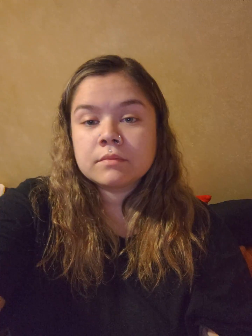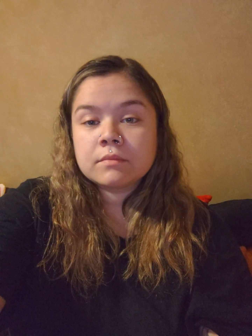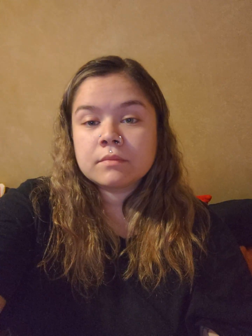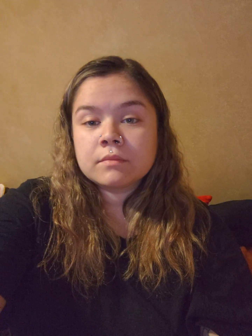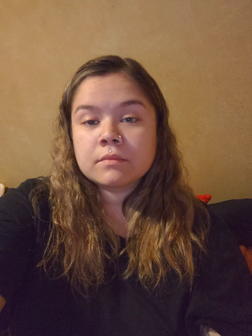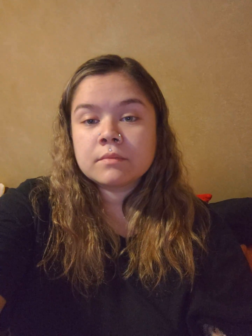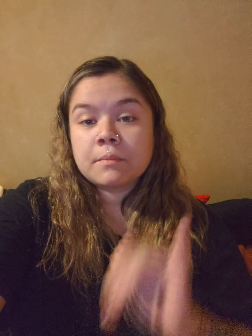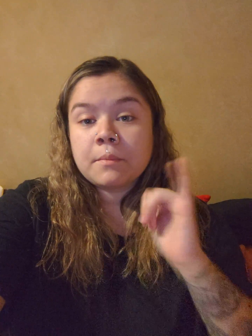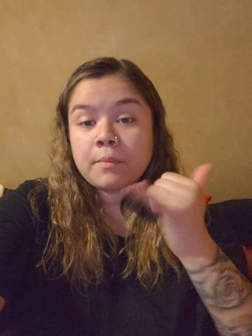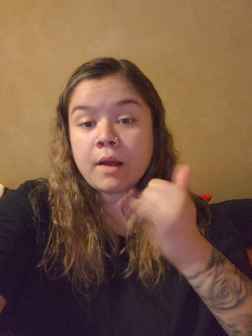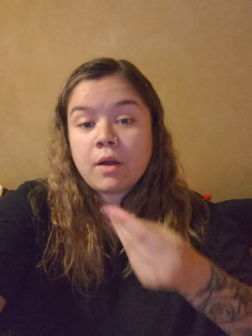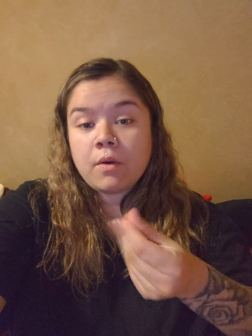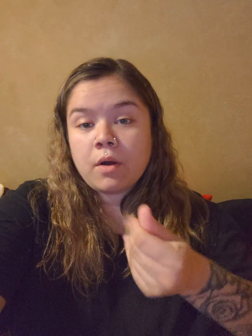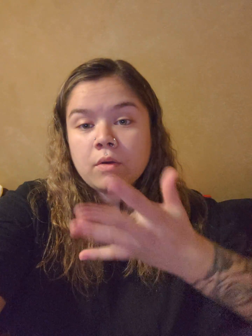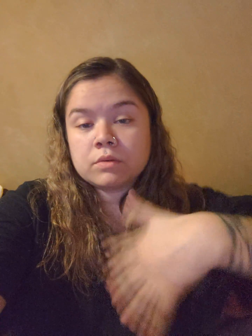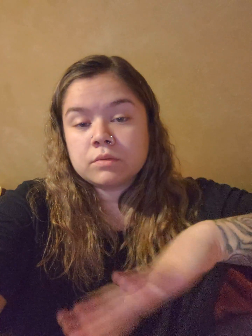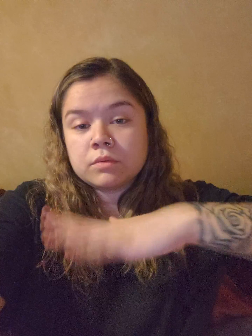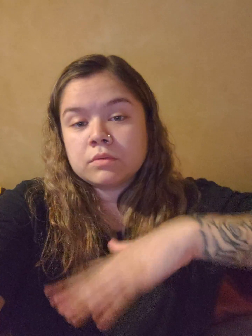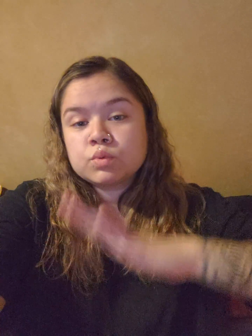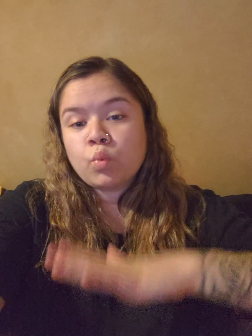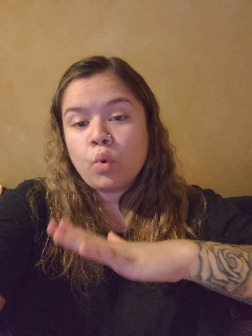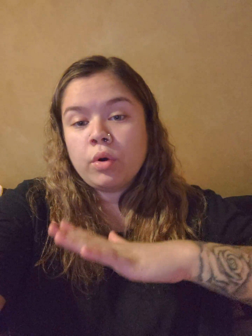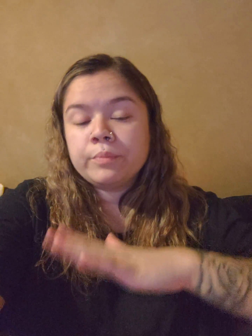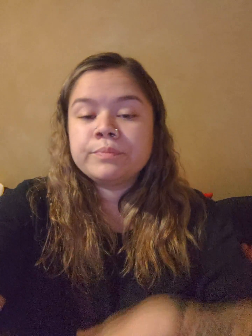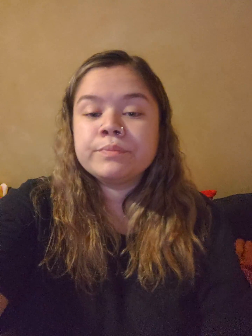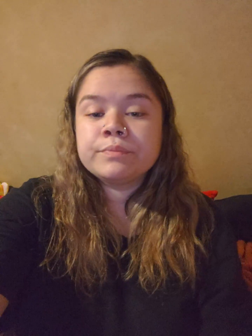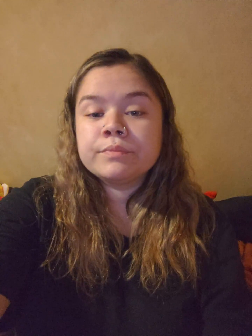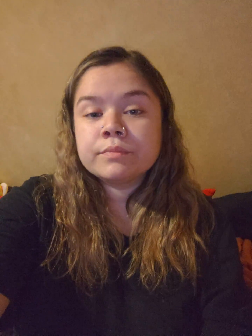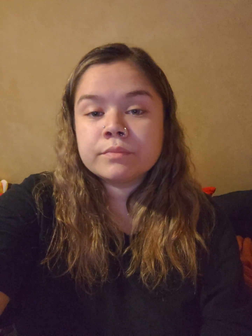playground